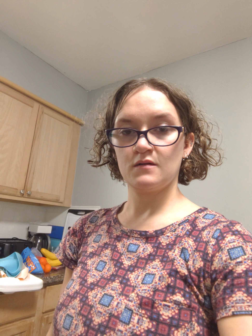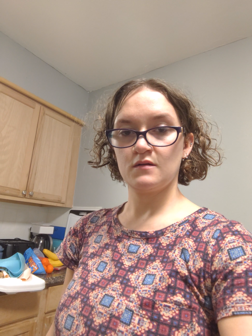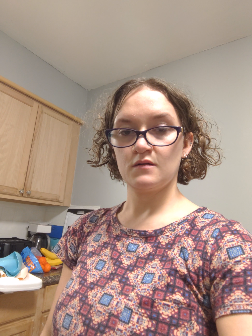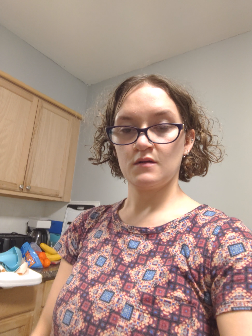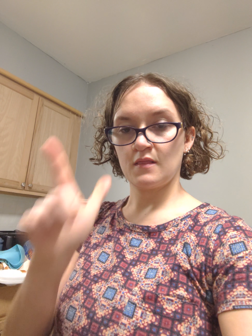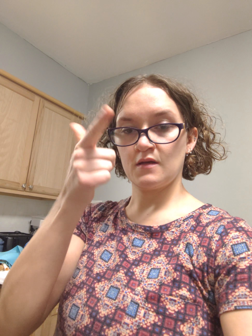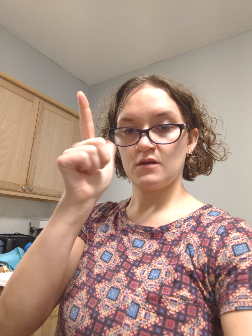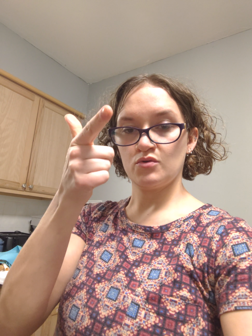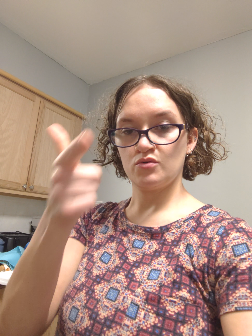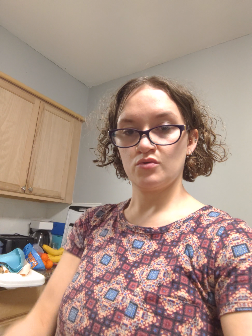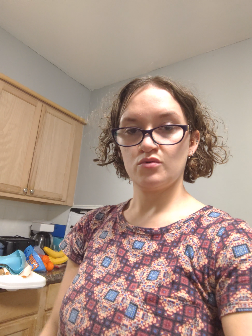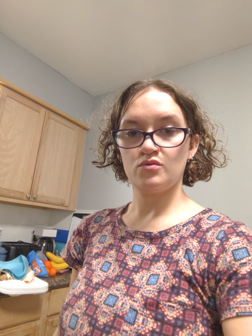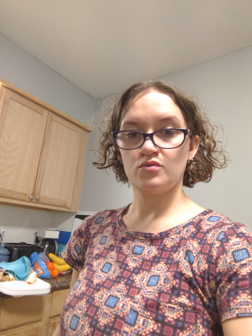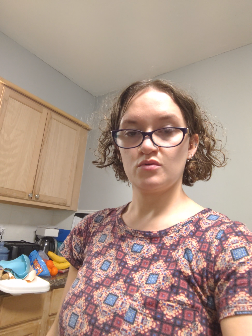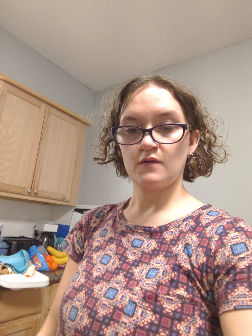later